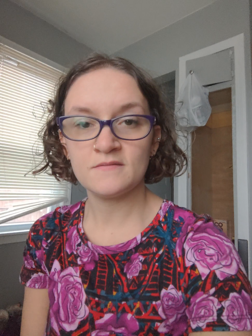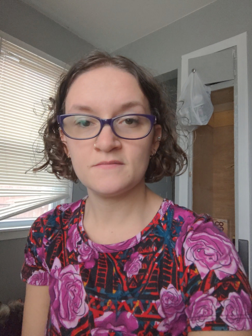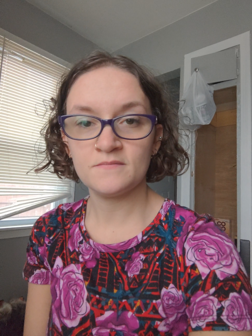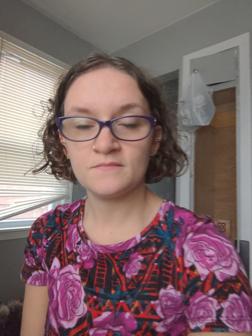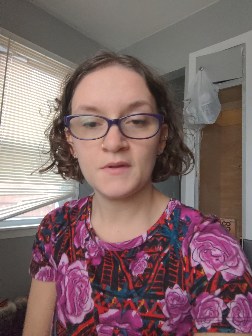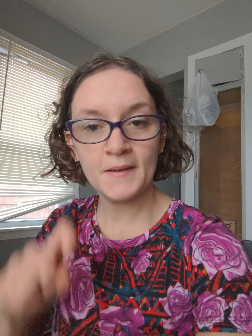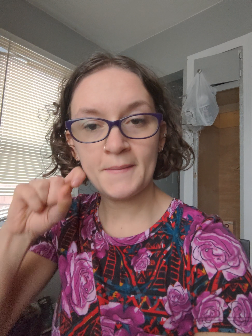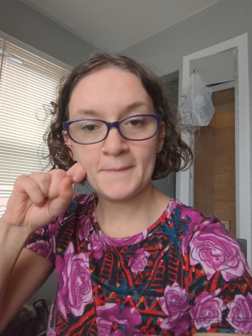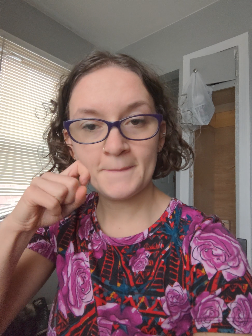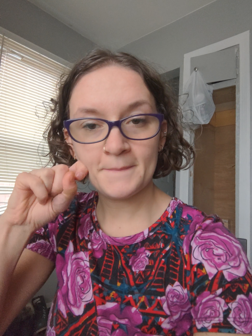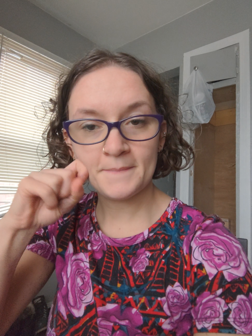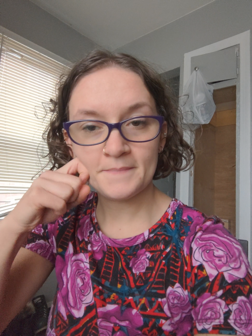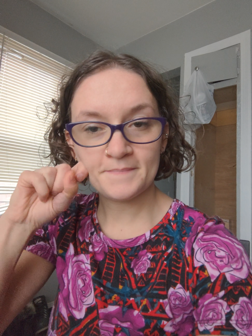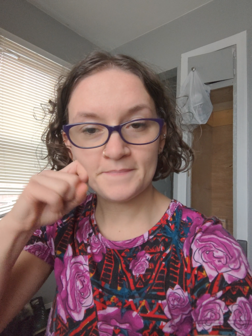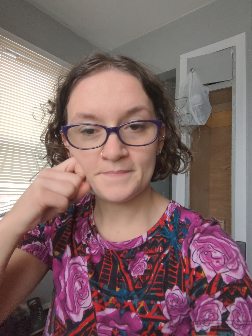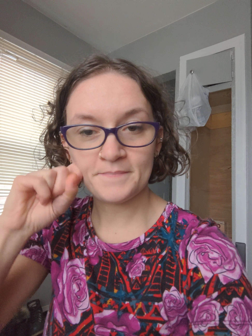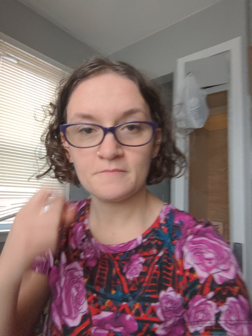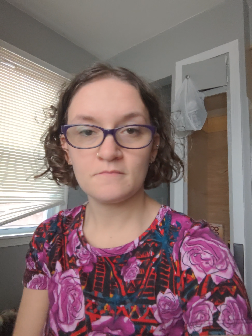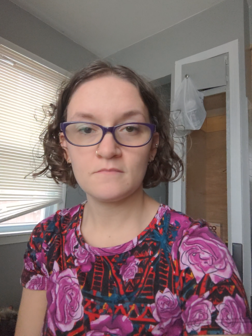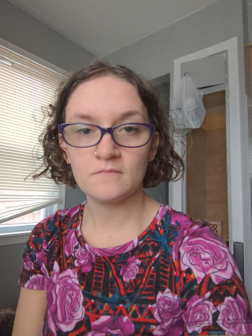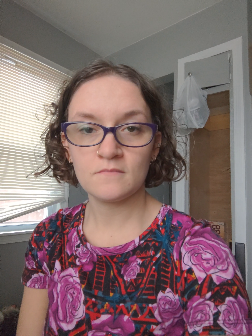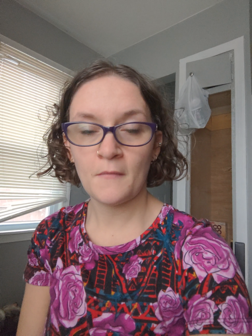apple